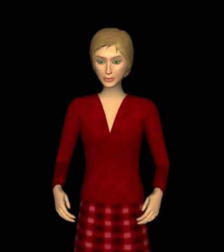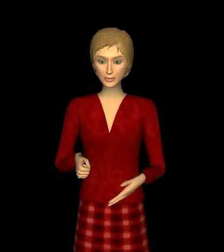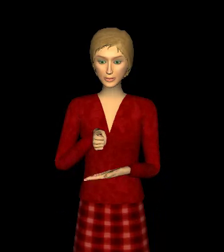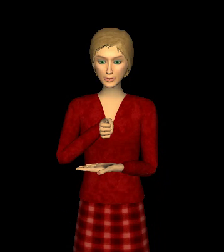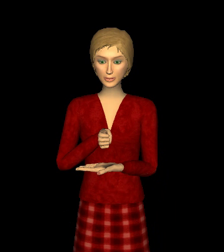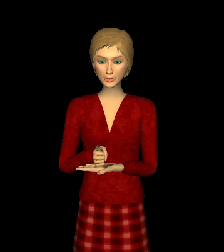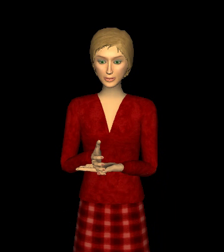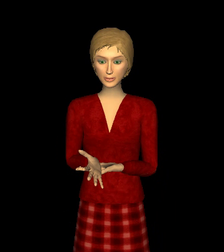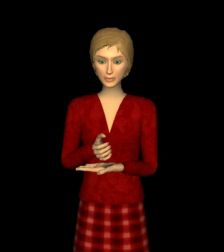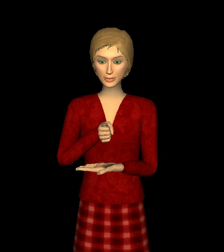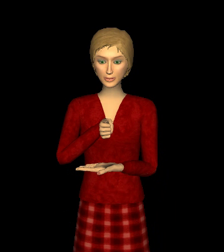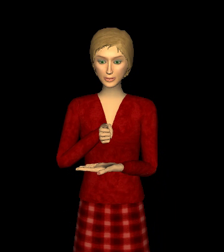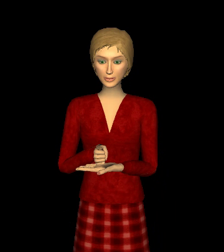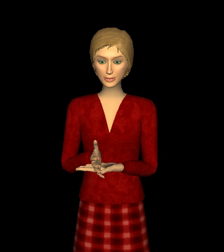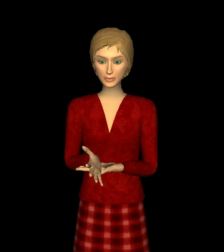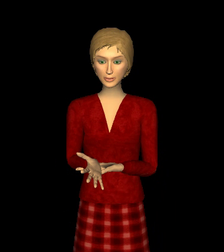معلومة